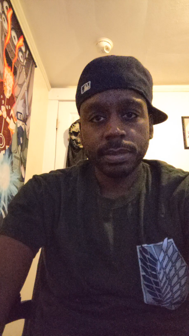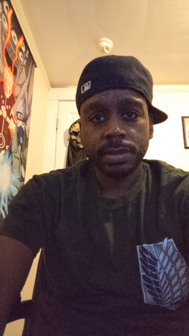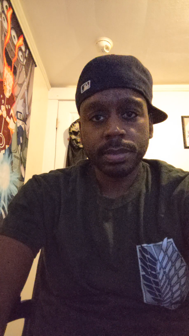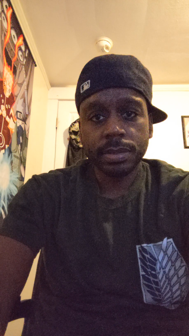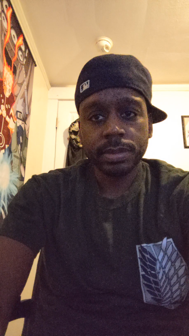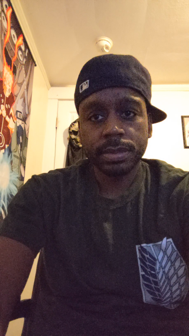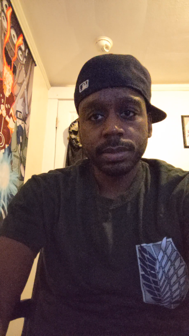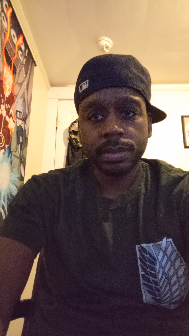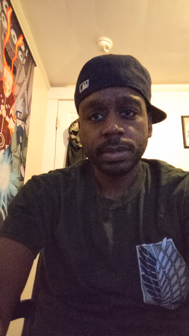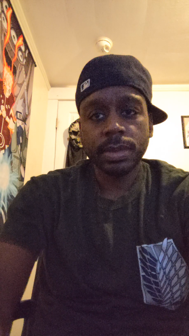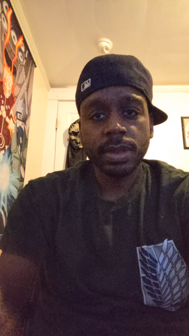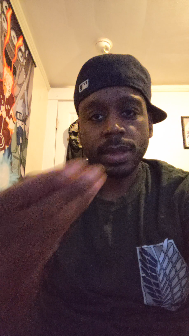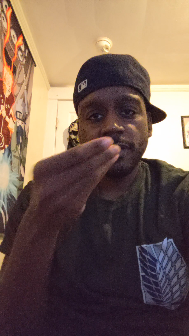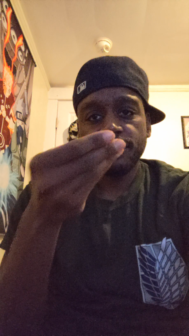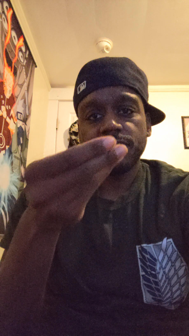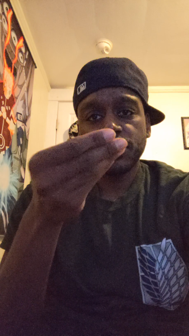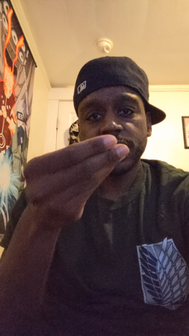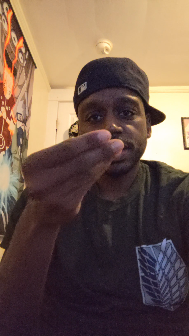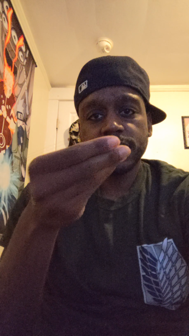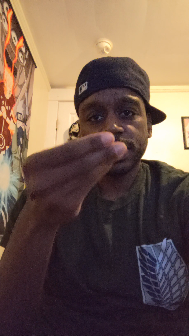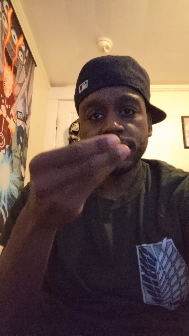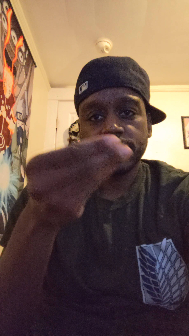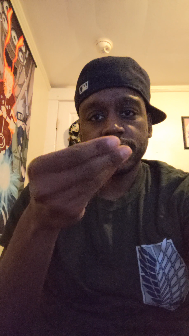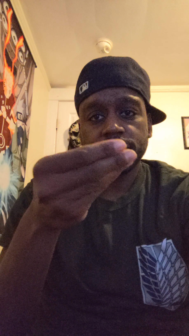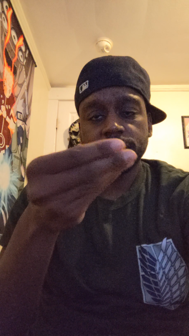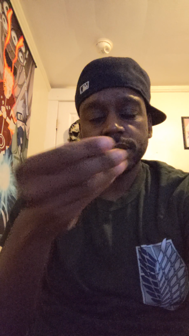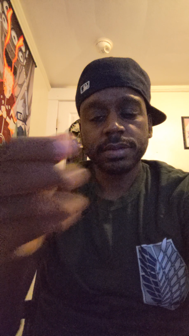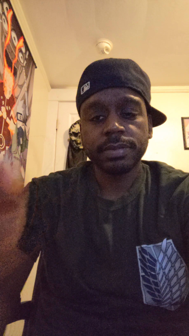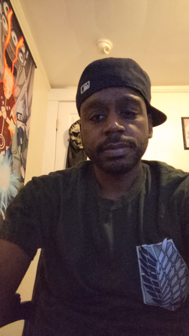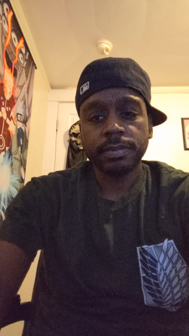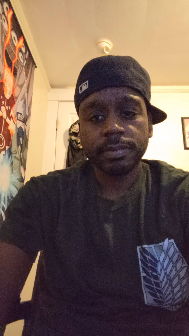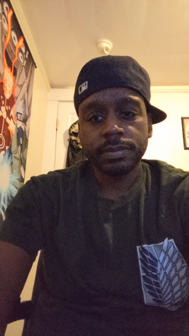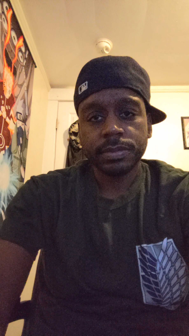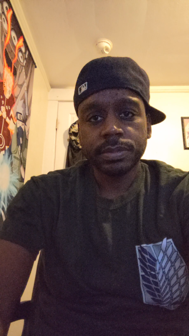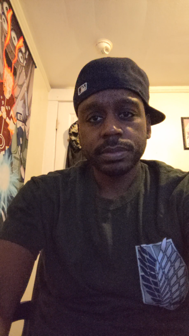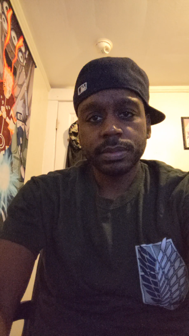feed